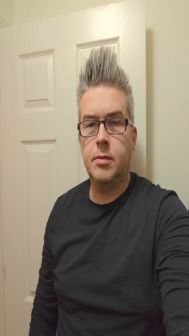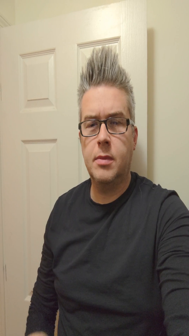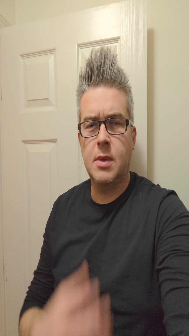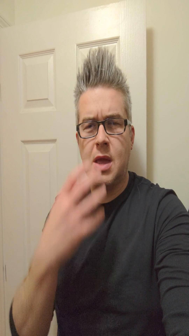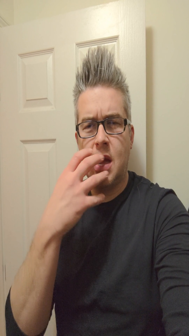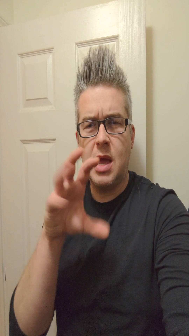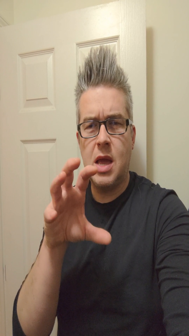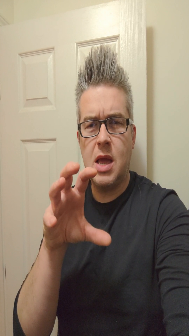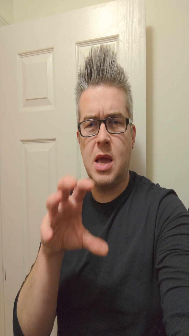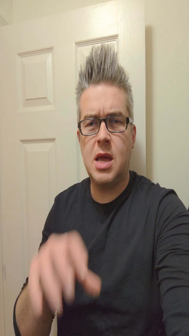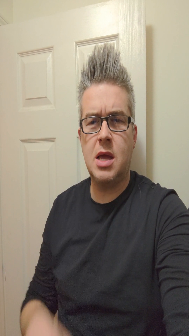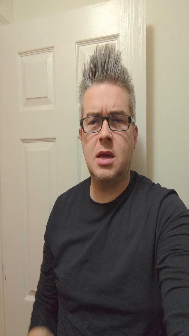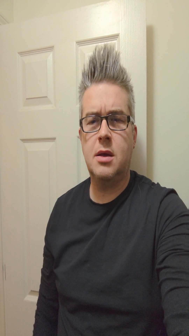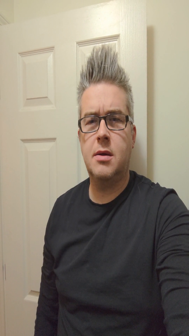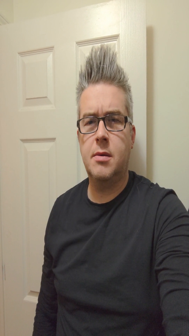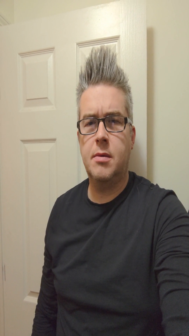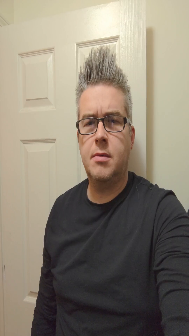hot